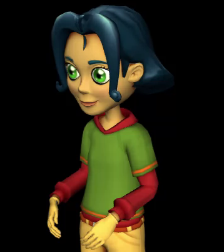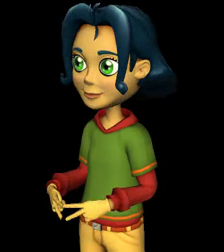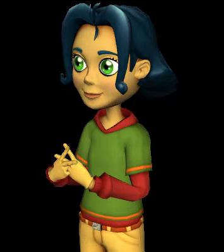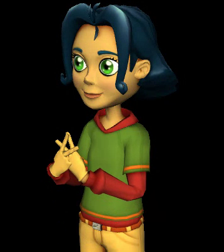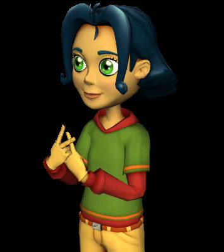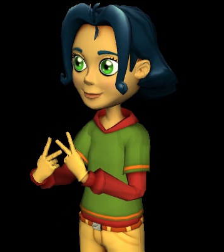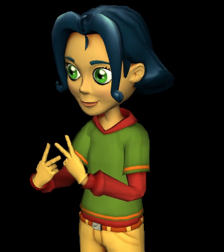أمام